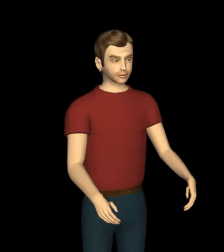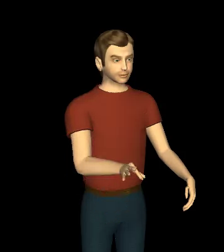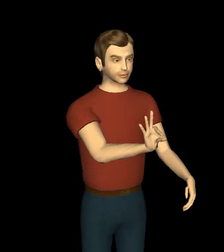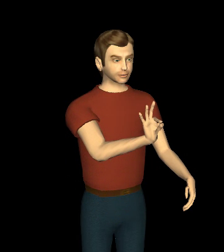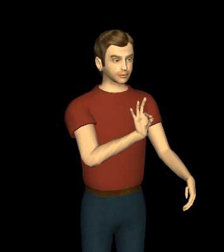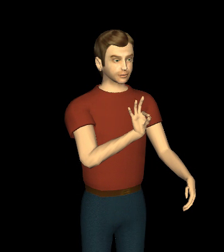دعوة